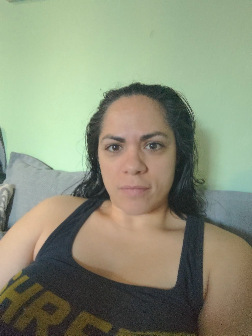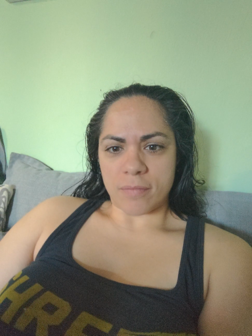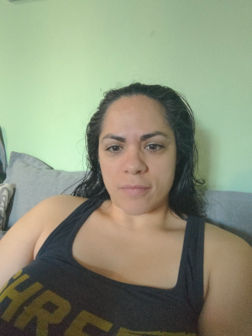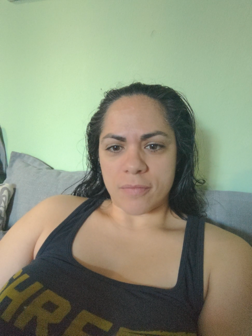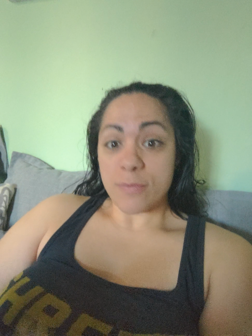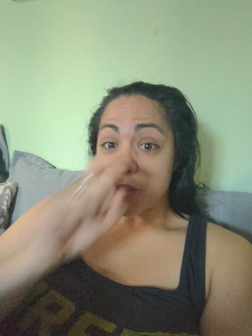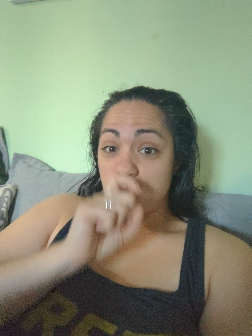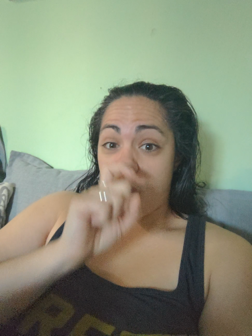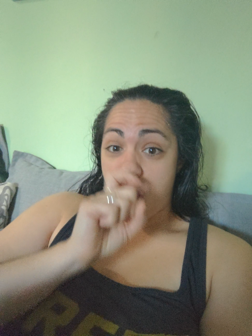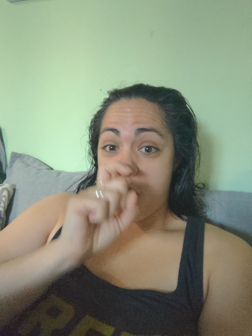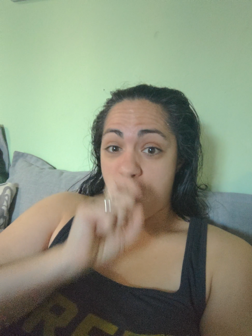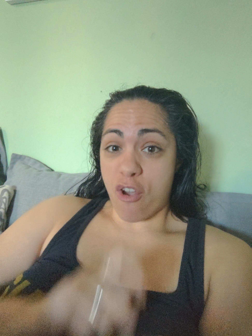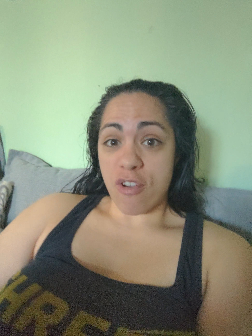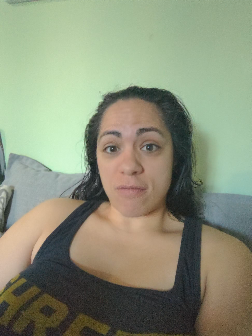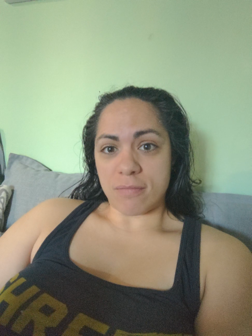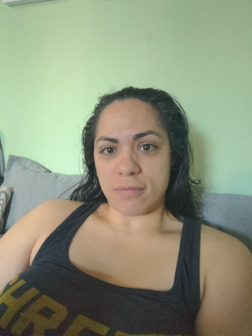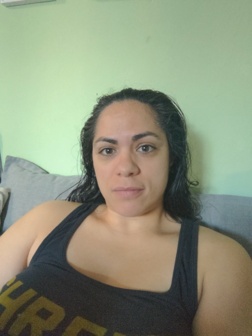doll